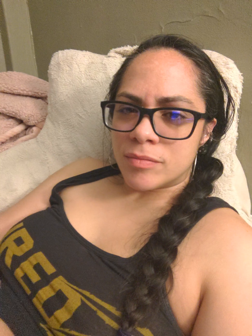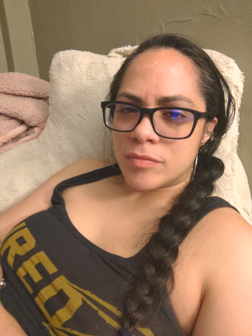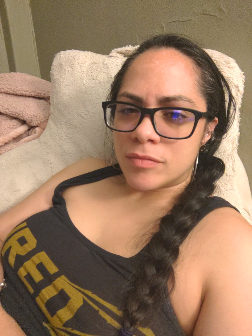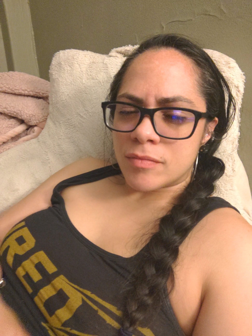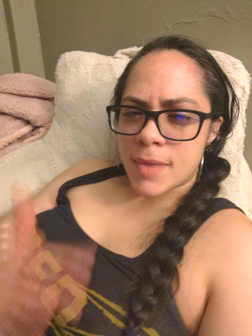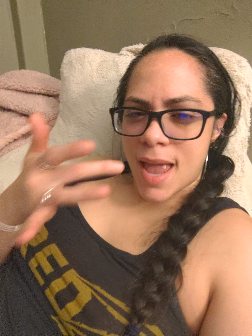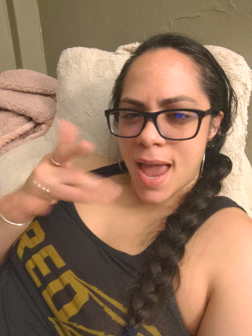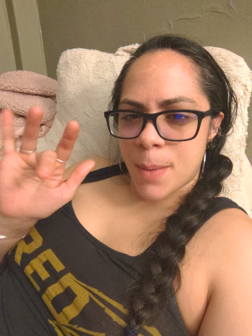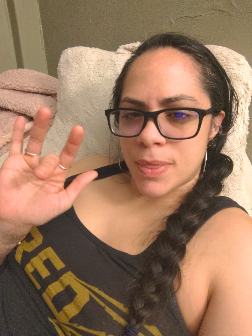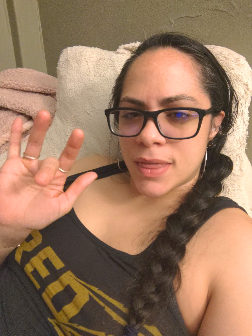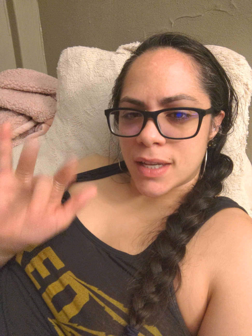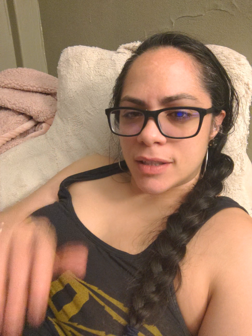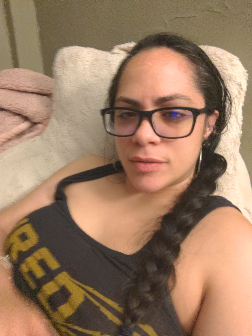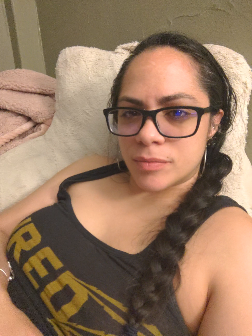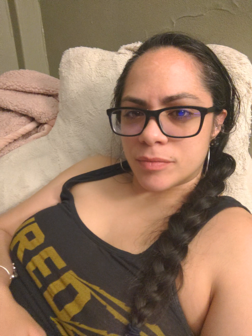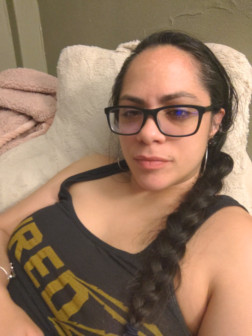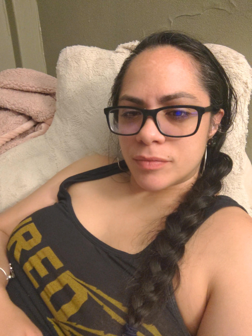empty